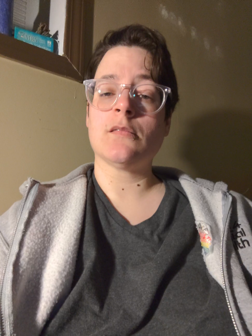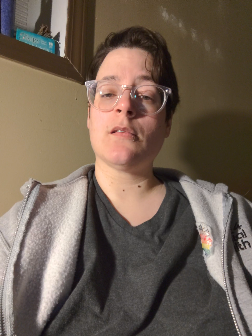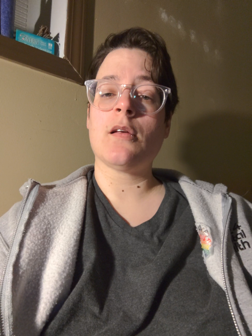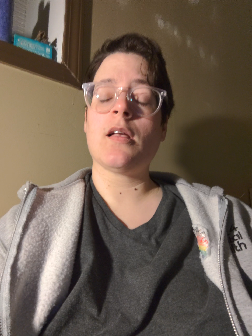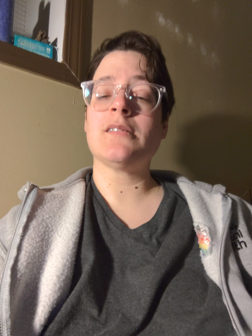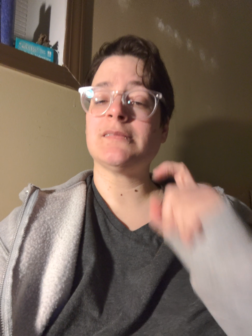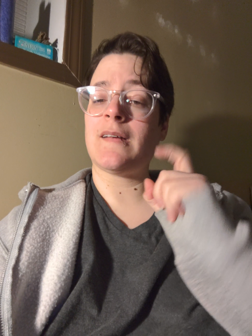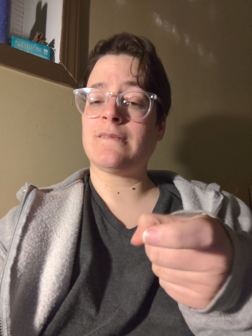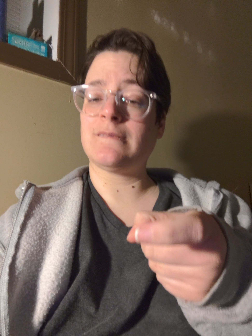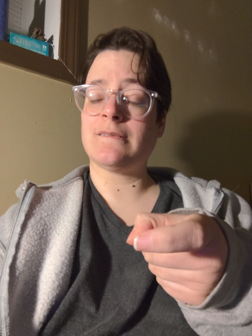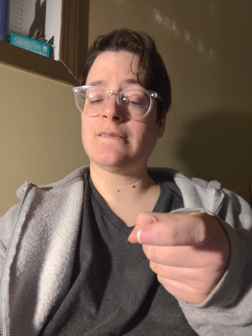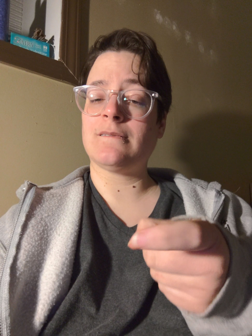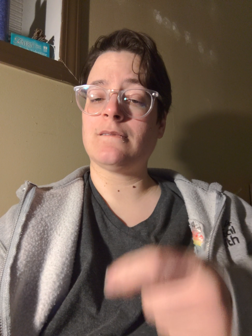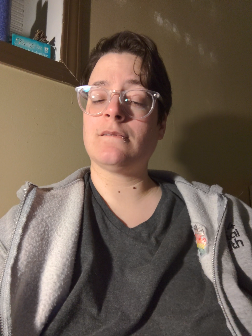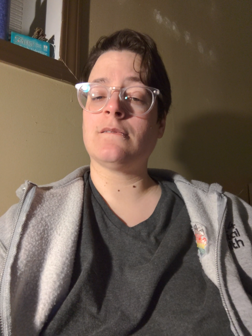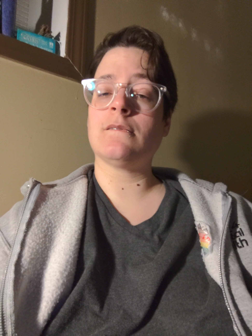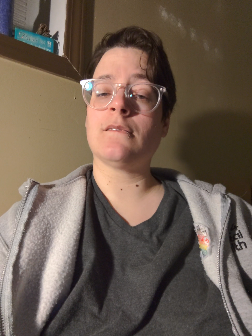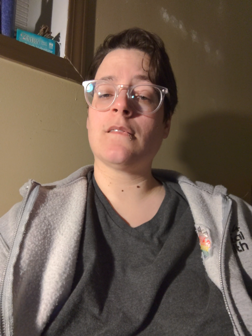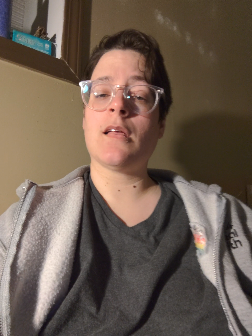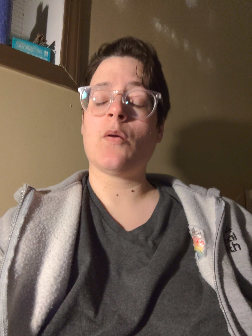give